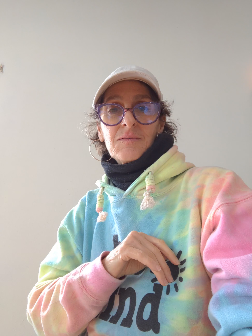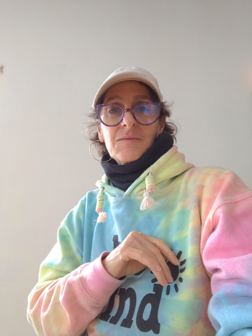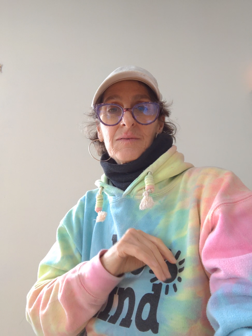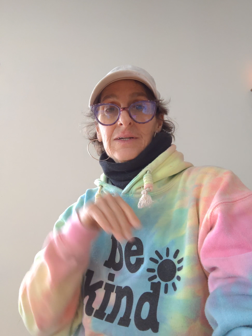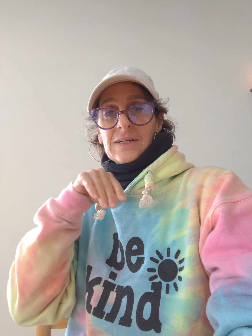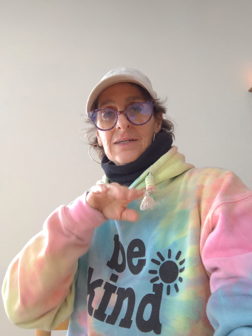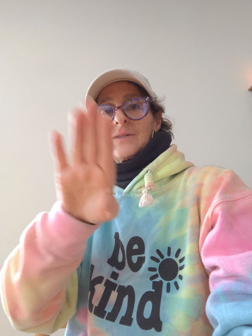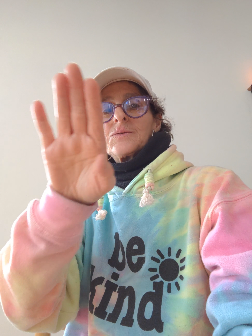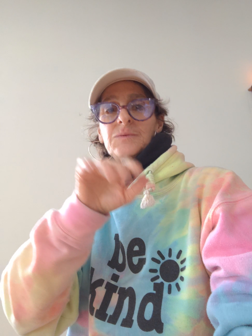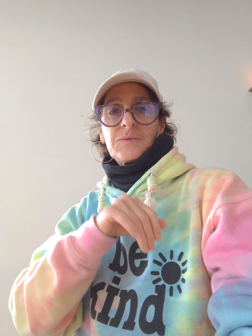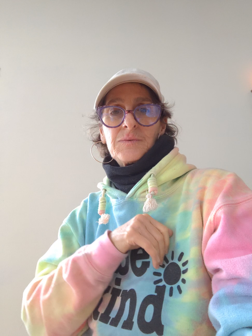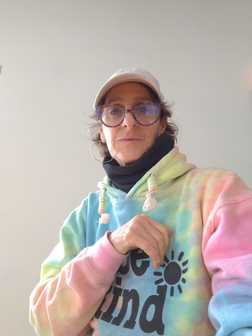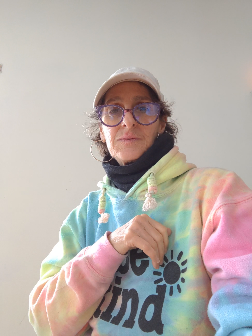into